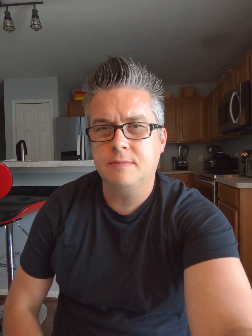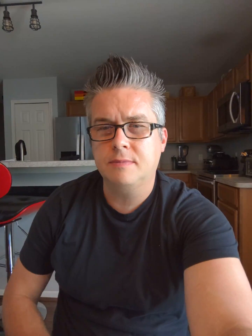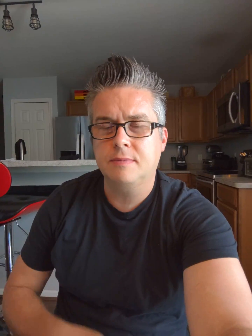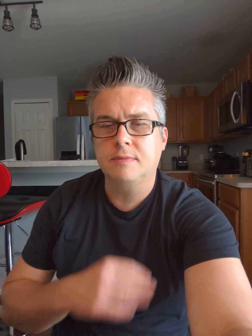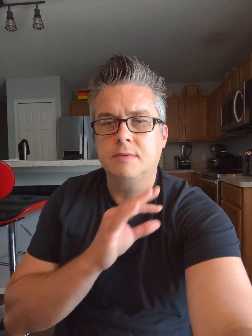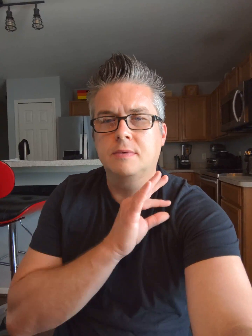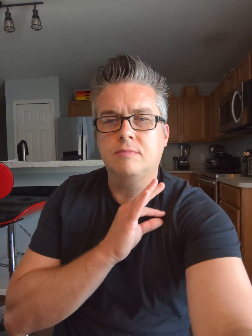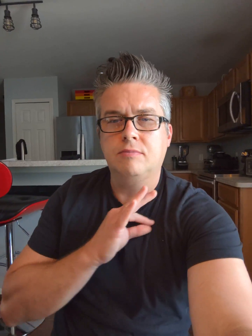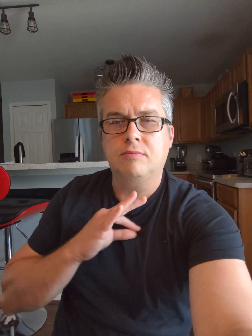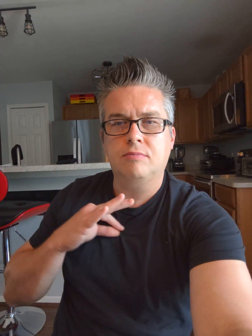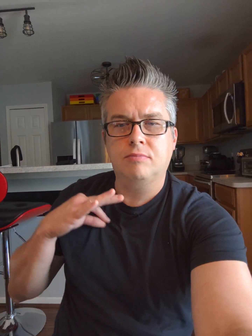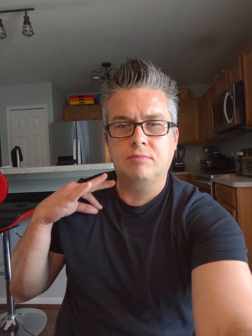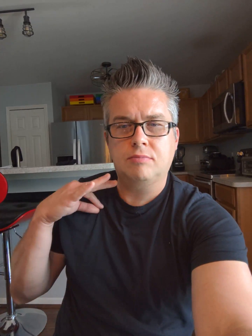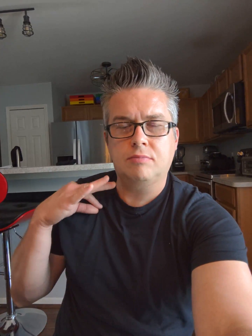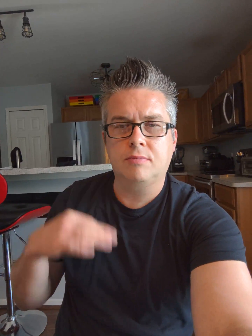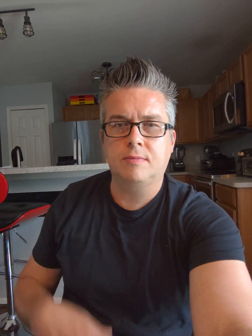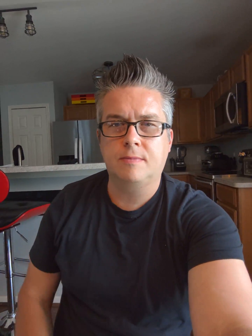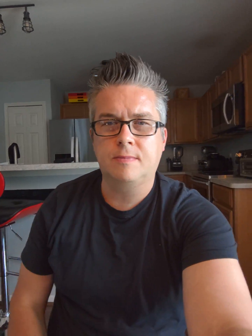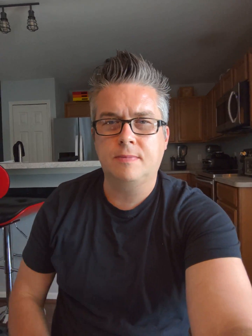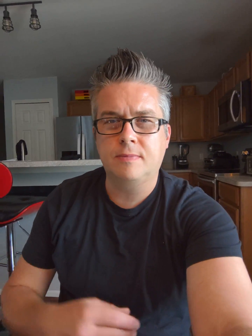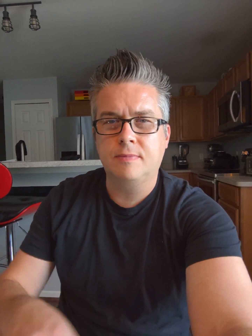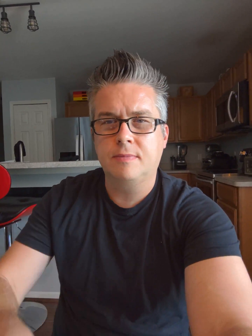beads